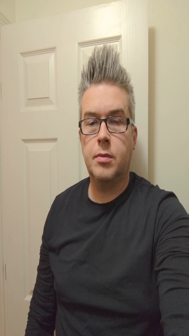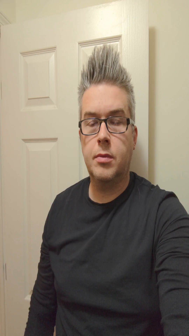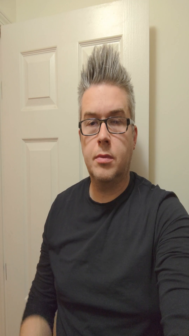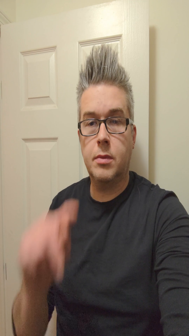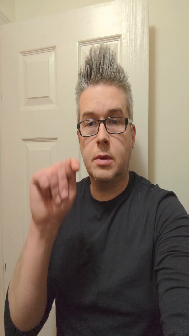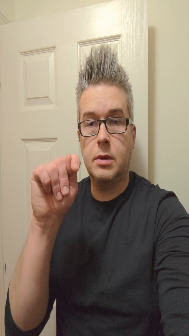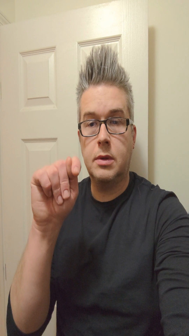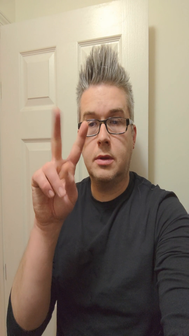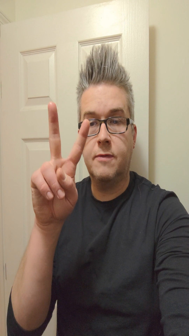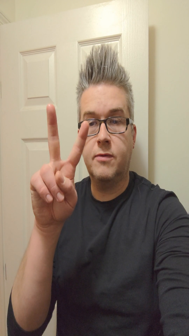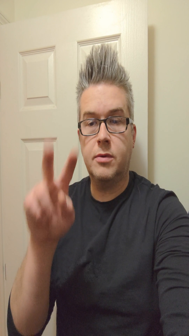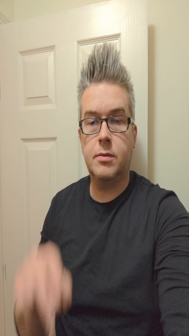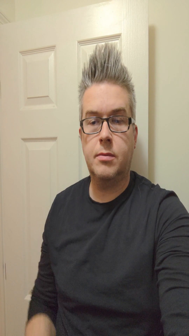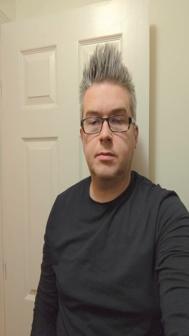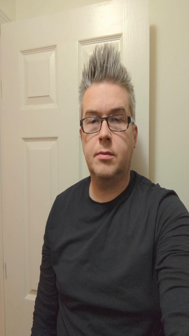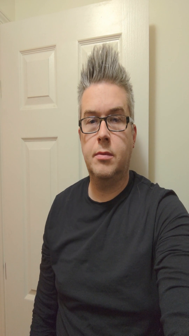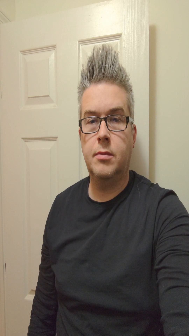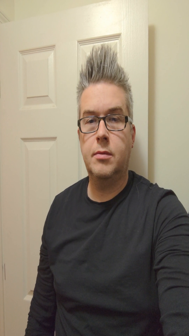TV